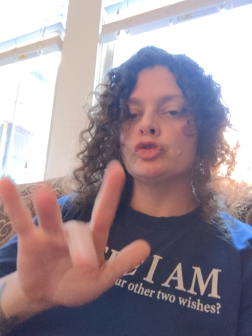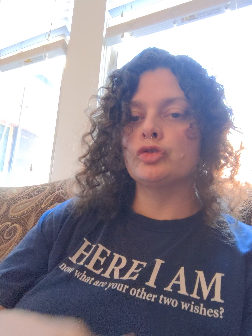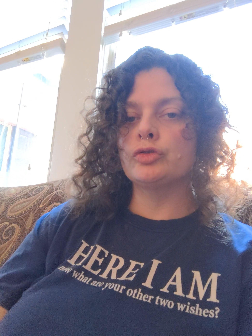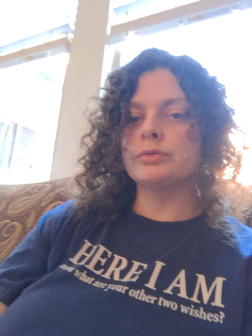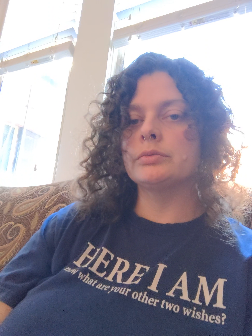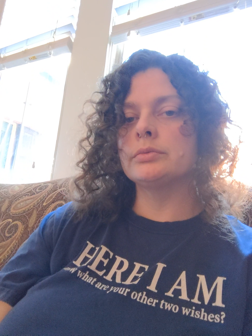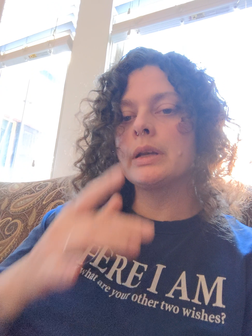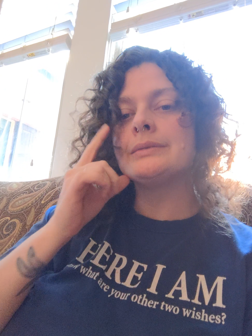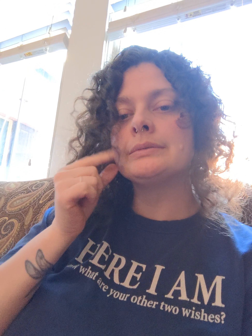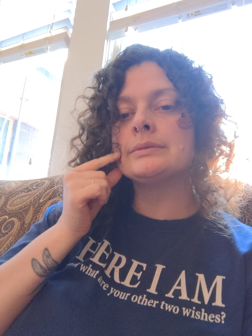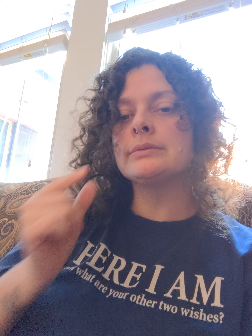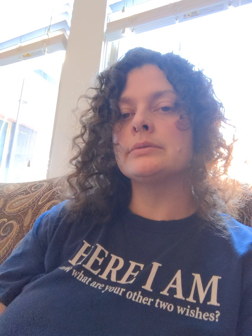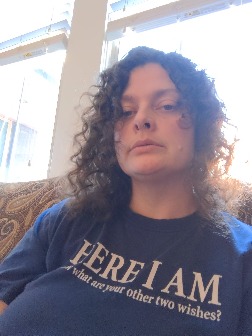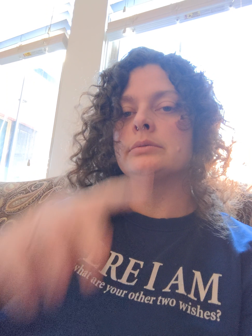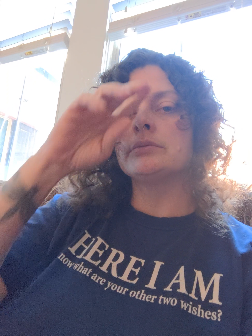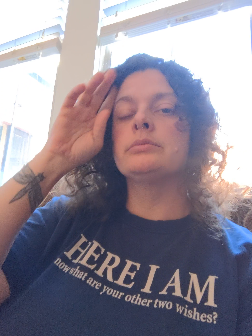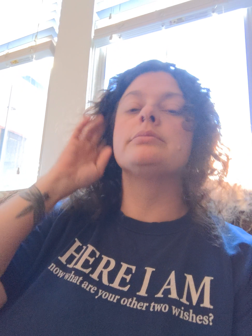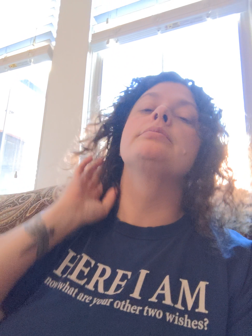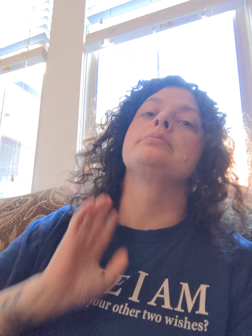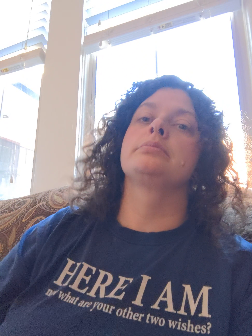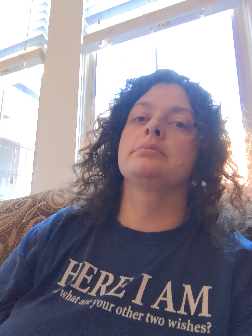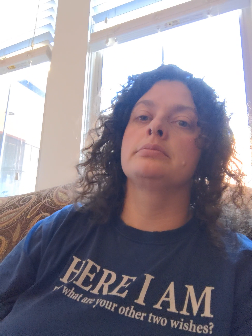cat